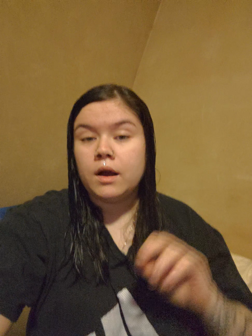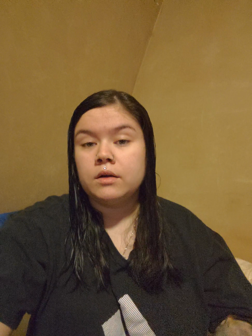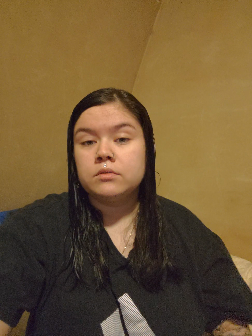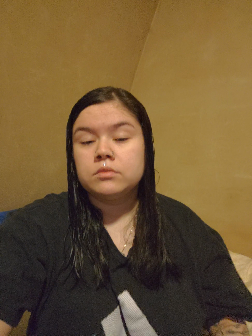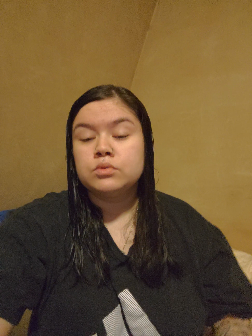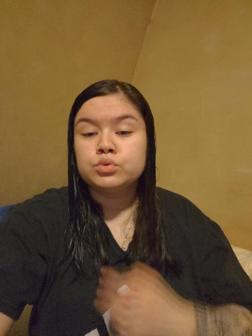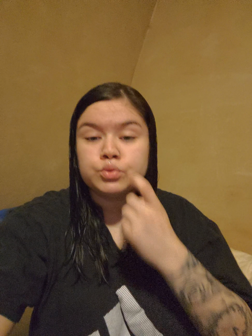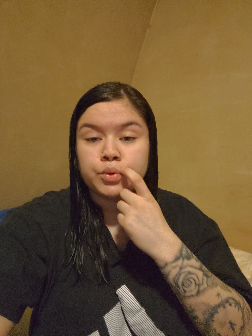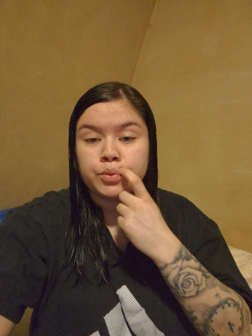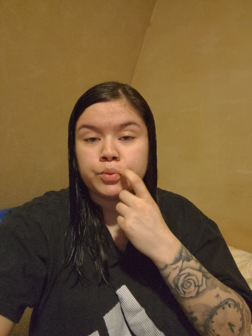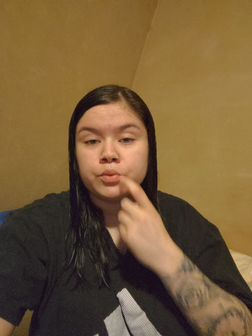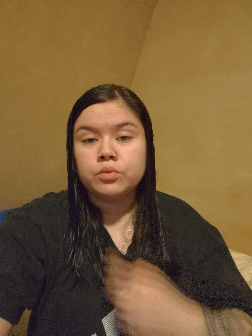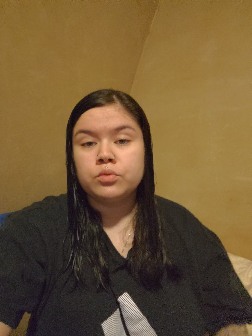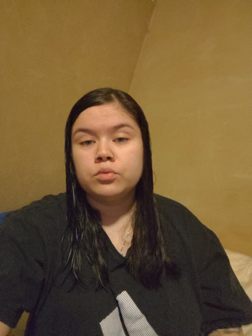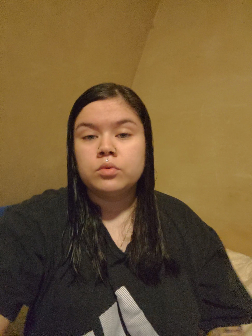tooth